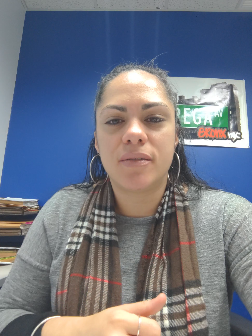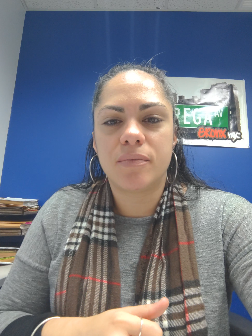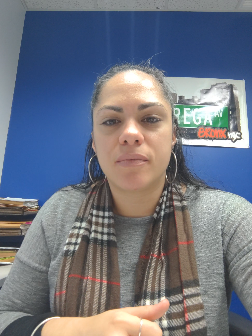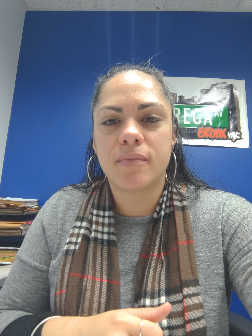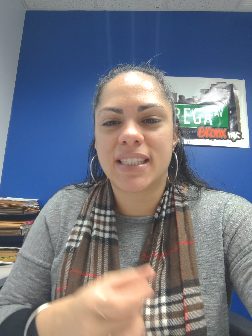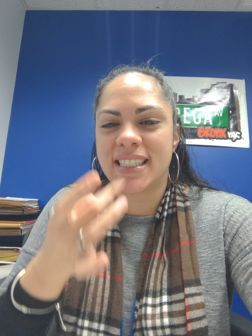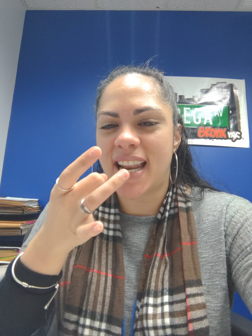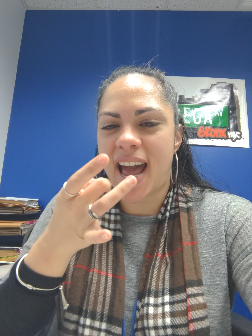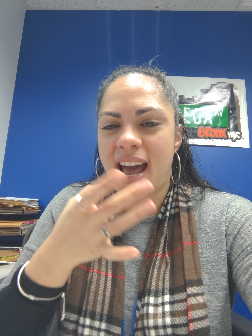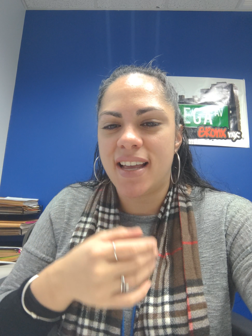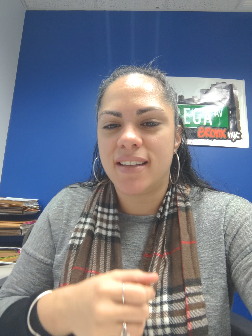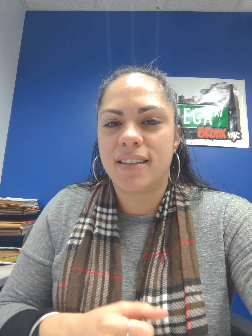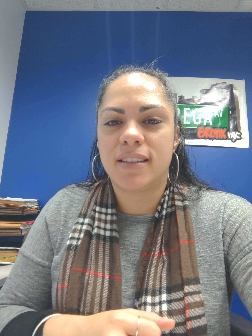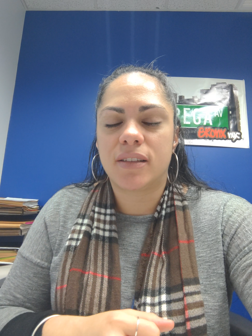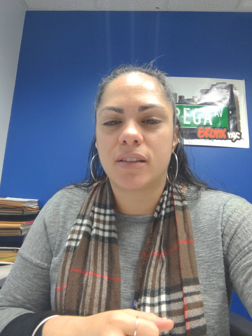snack